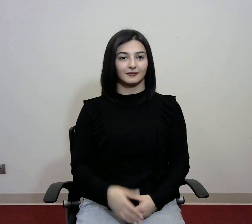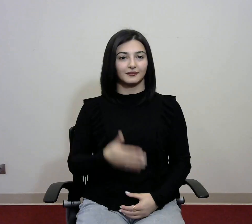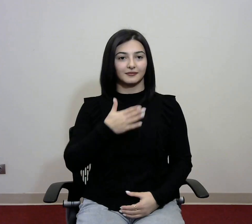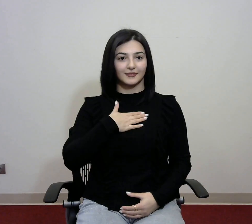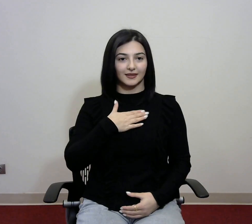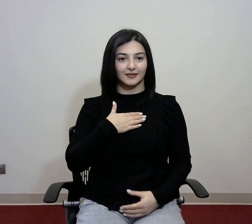mən